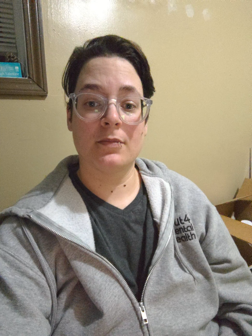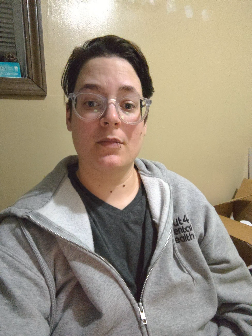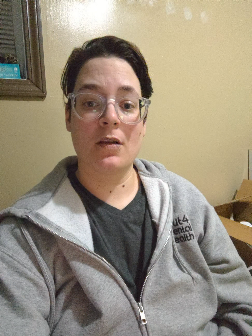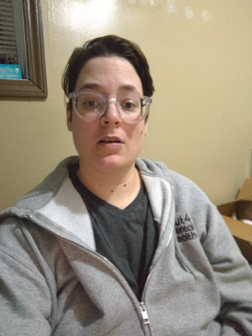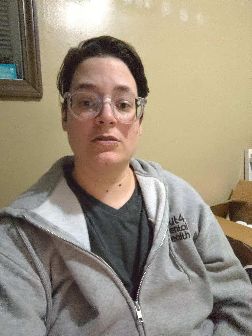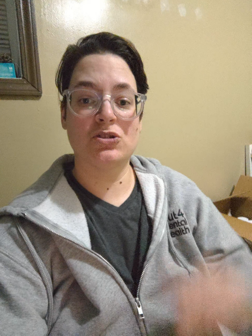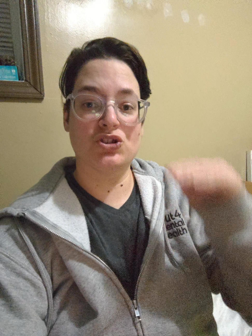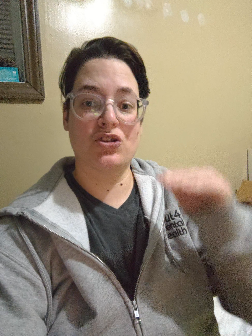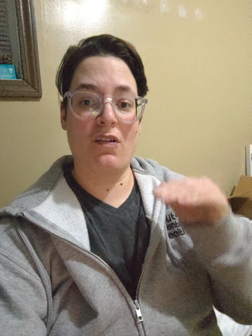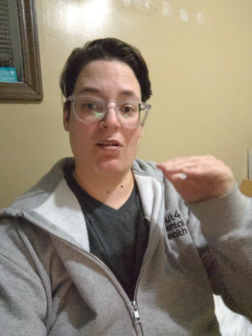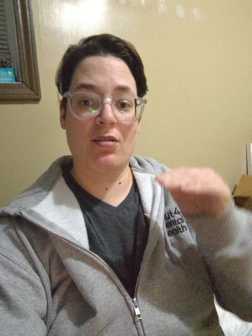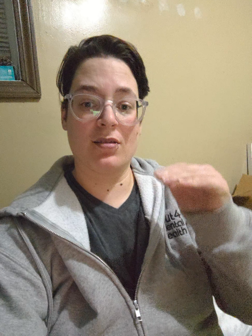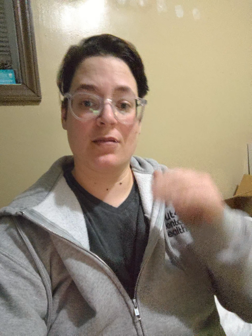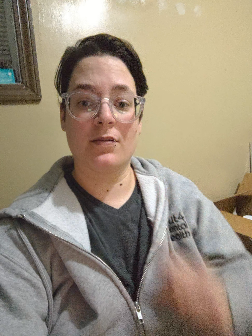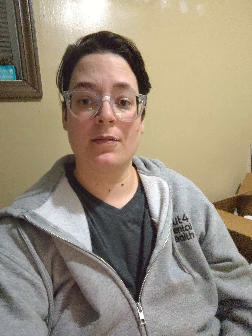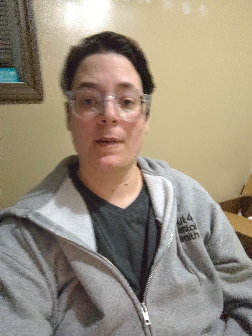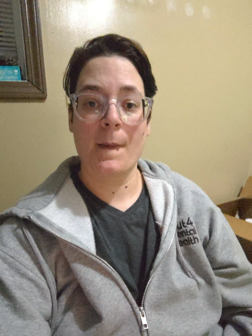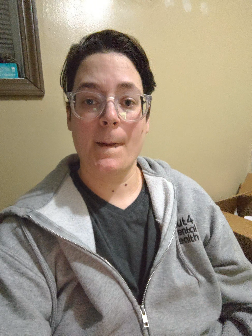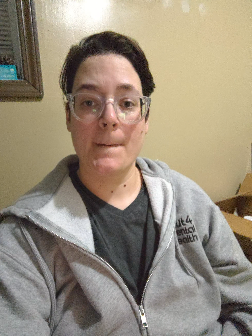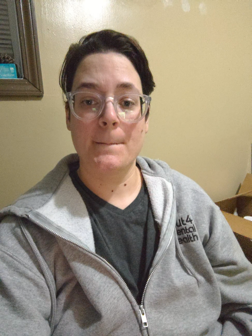child